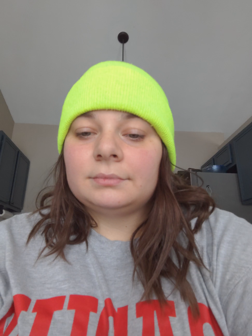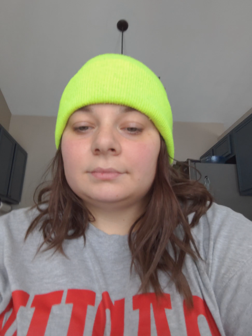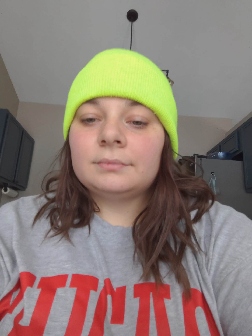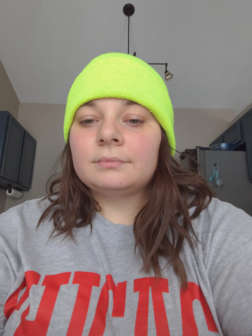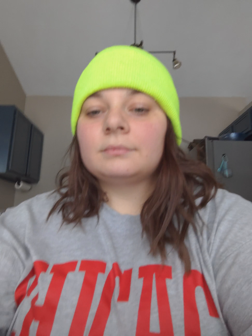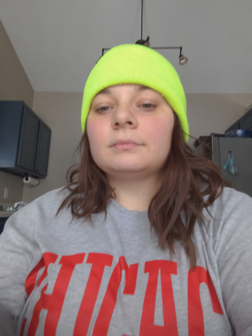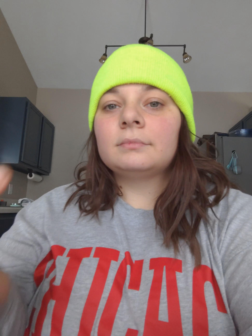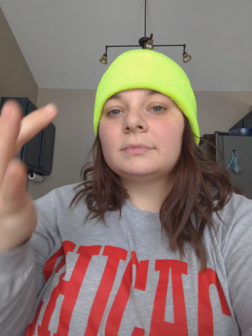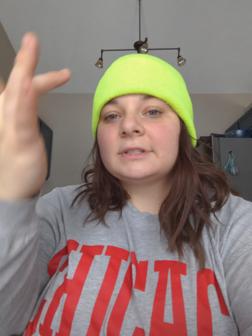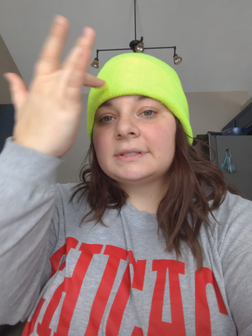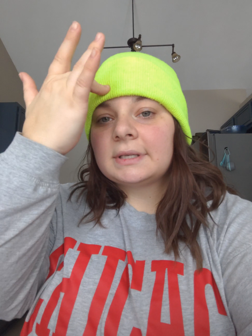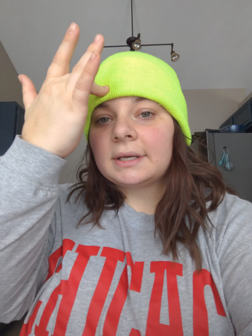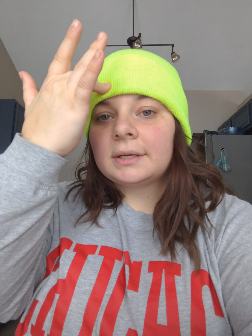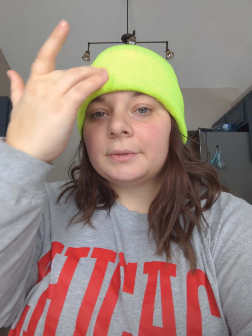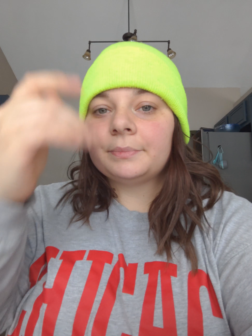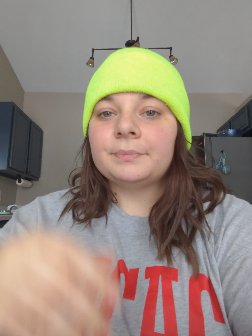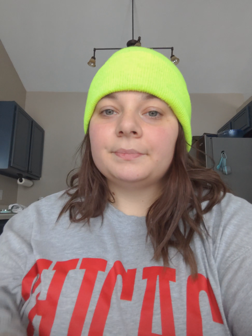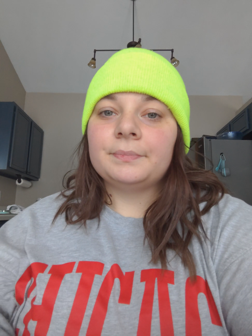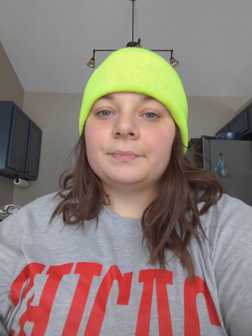sick